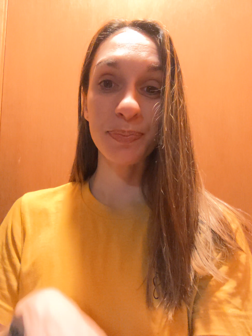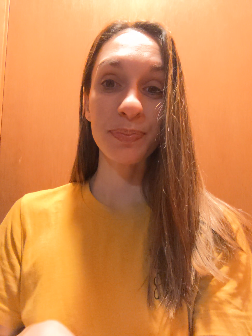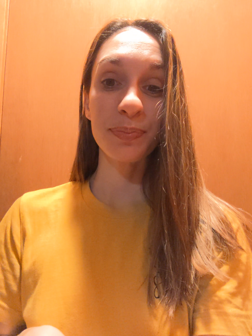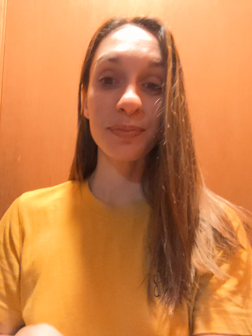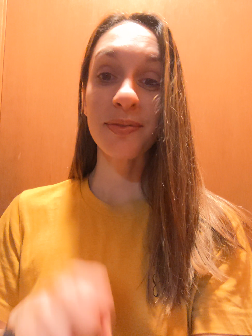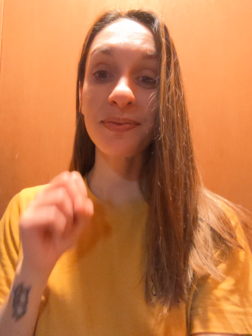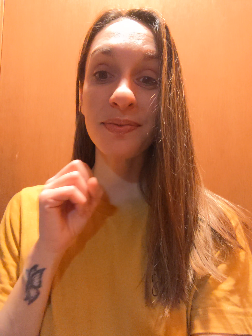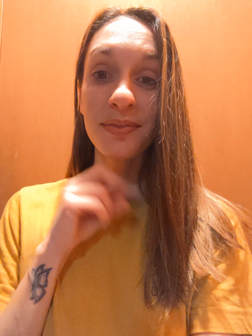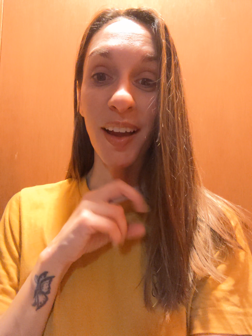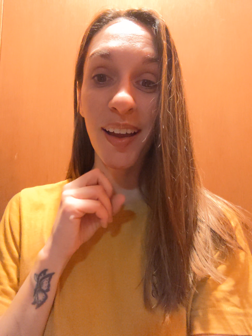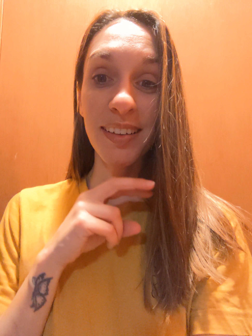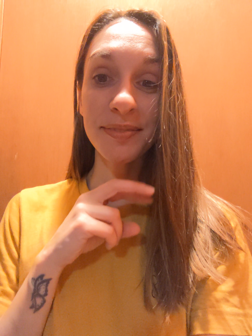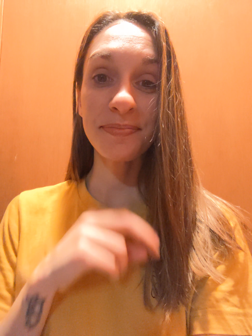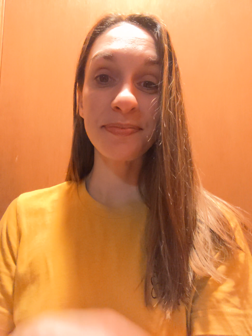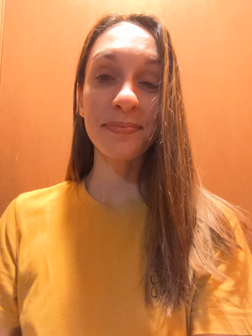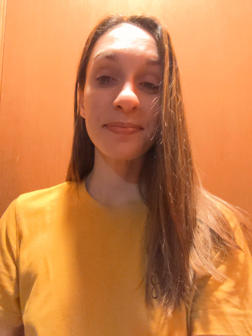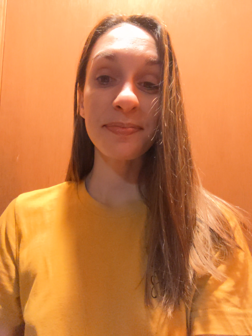frog